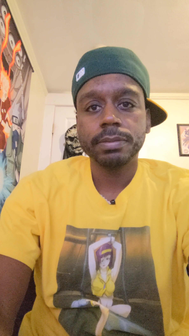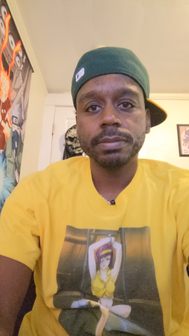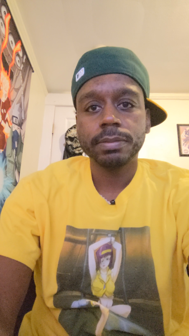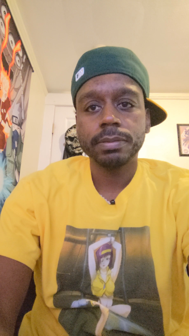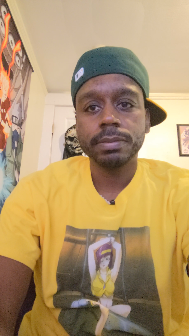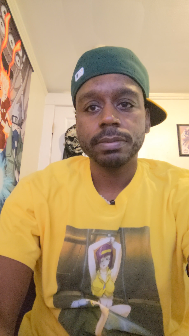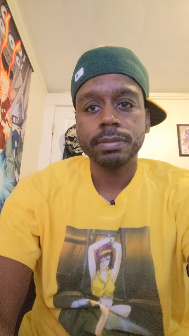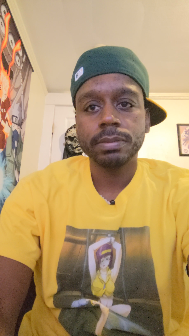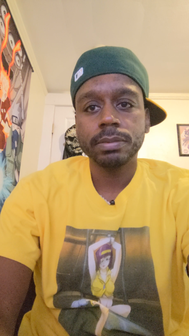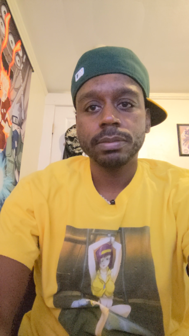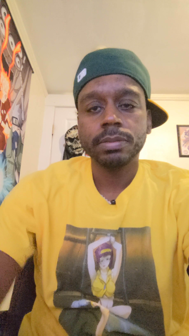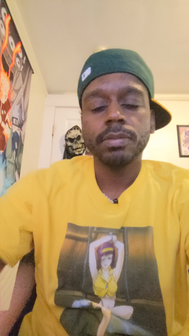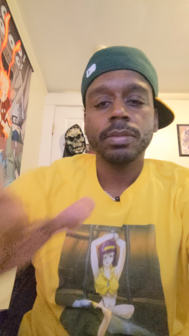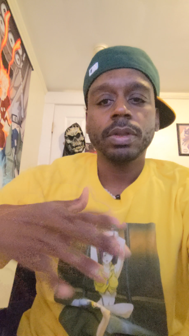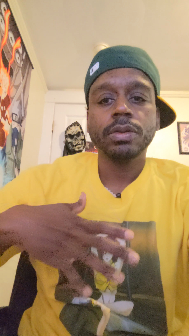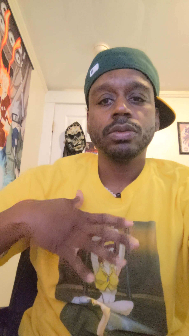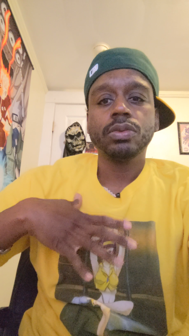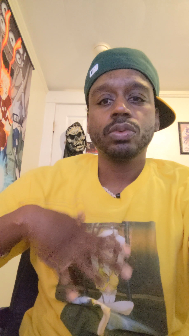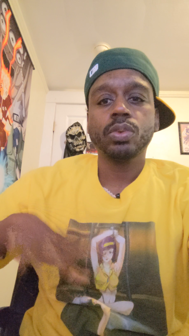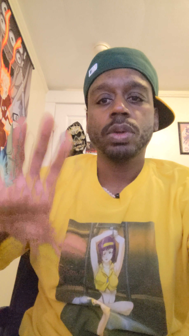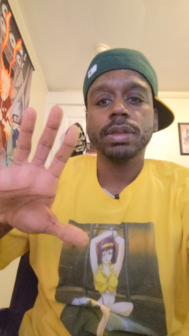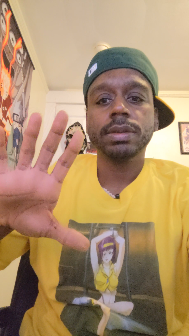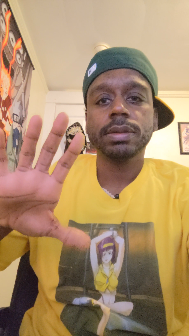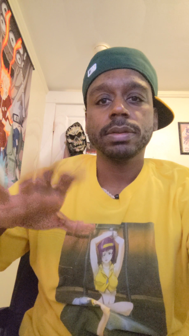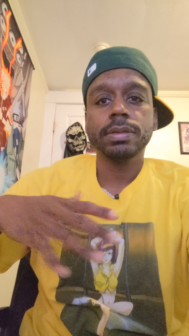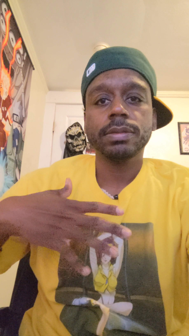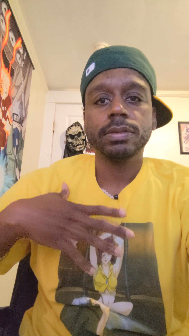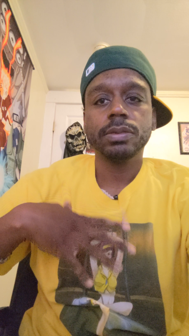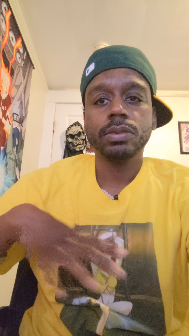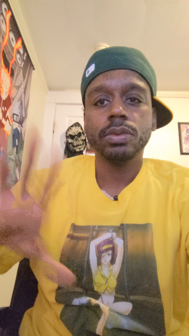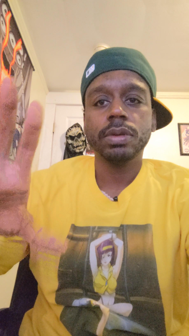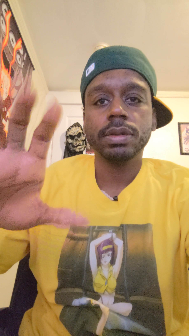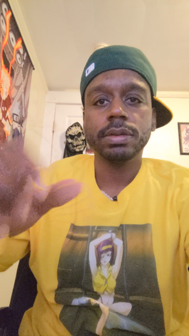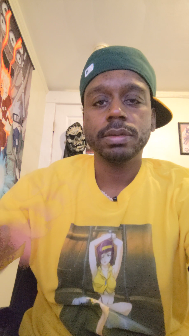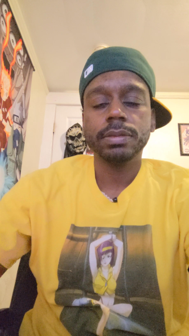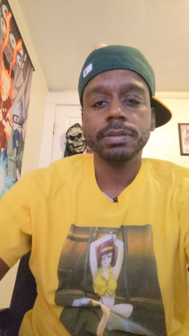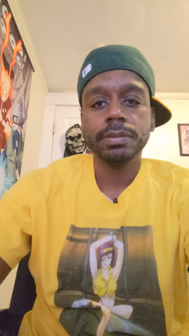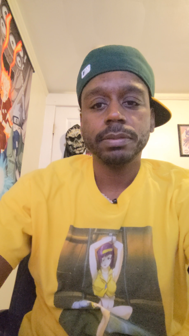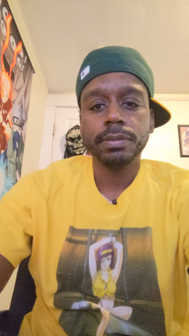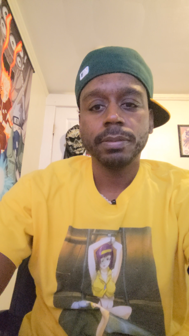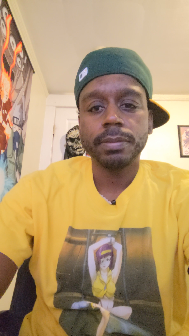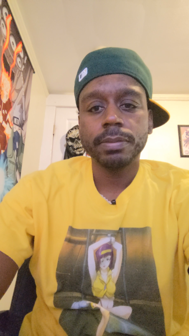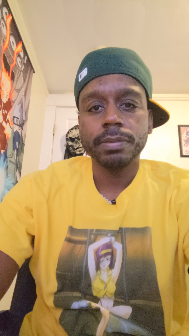dress